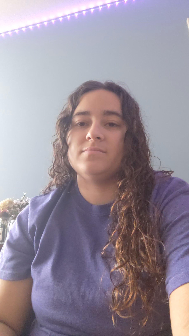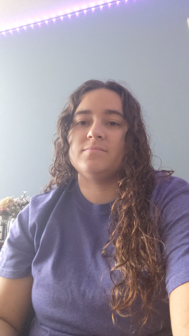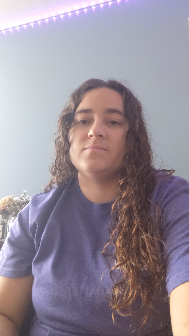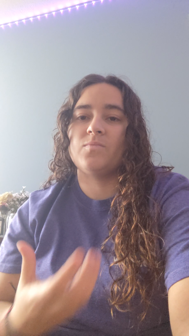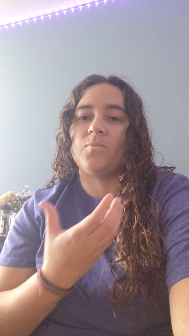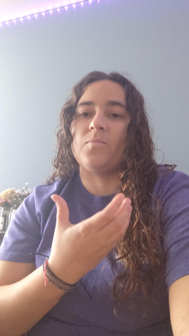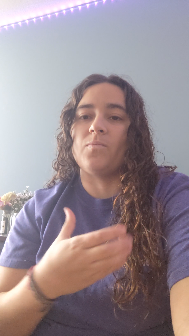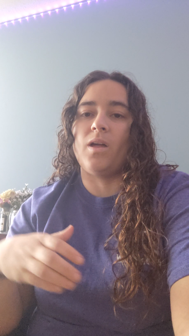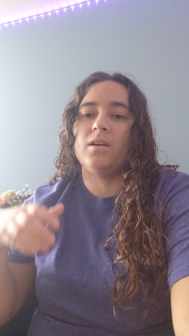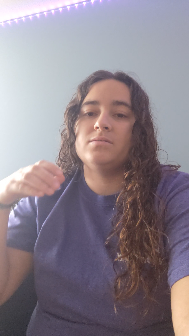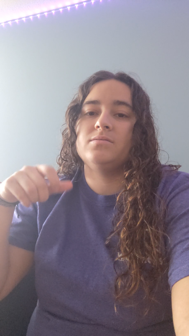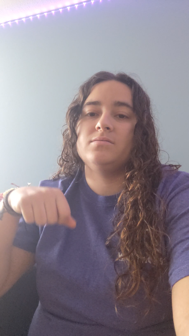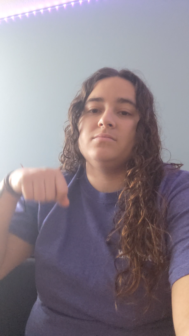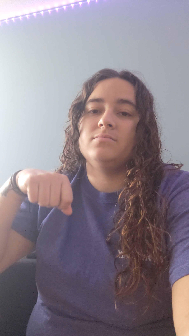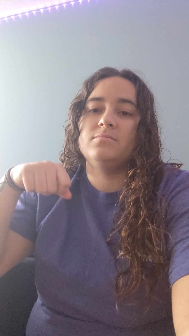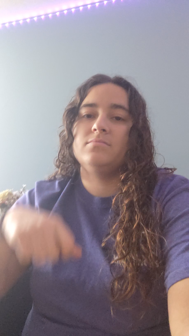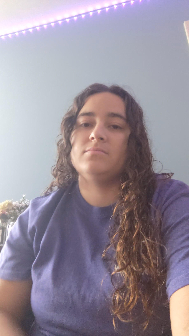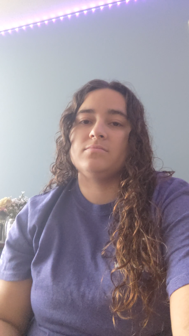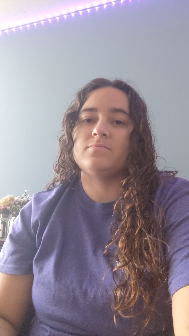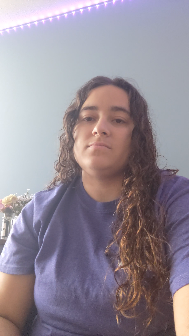bucket